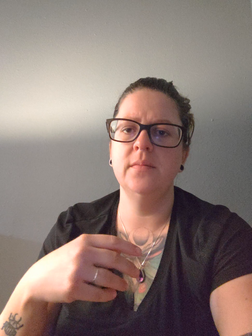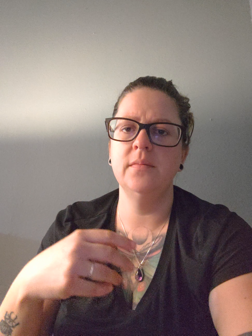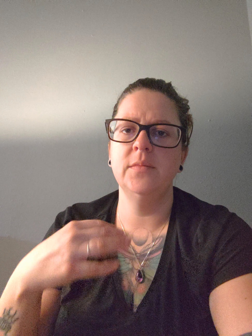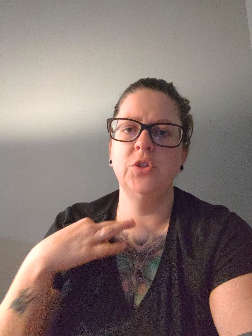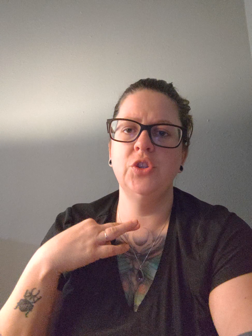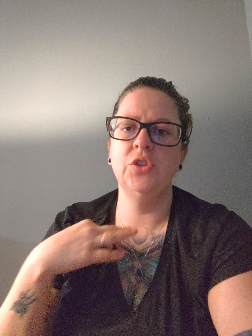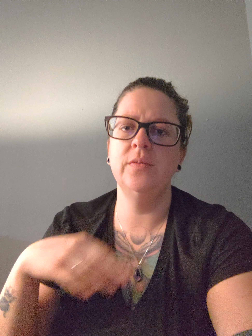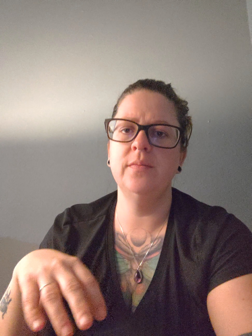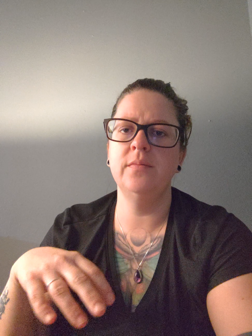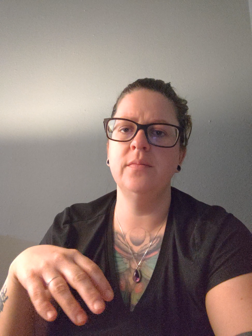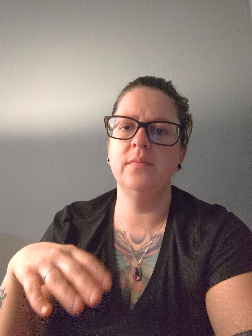shirt